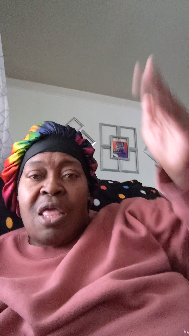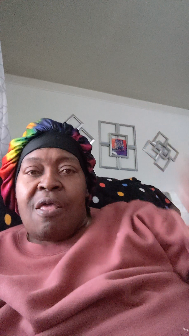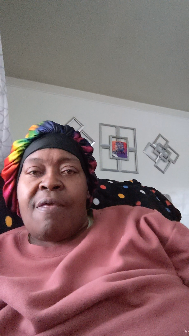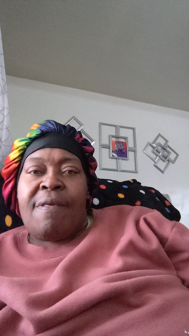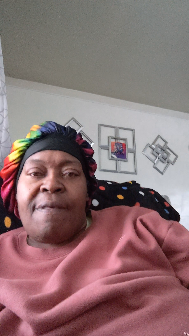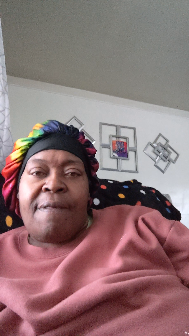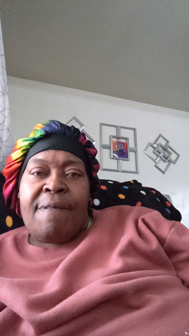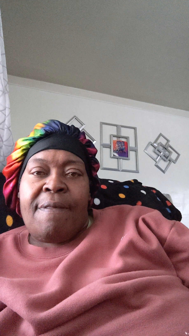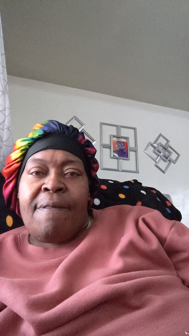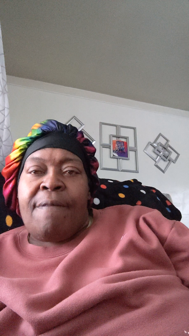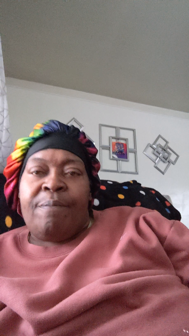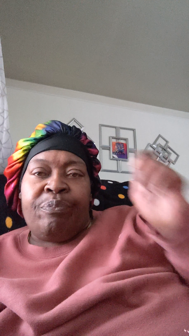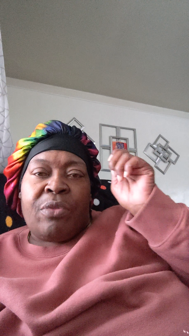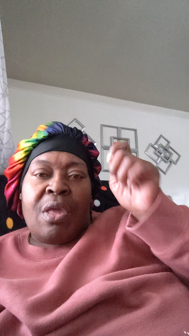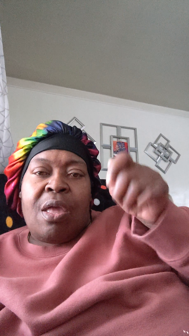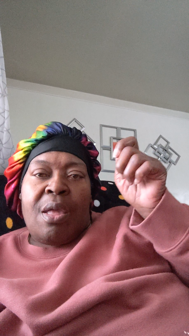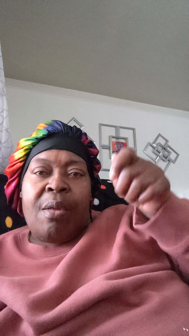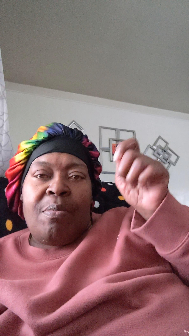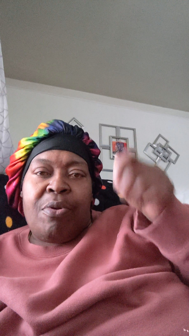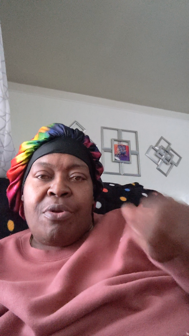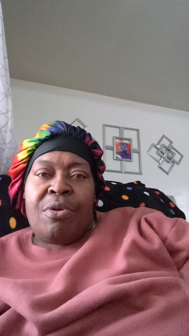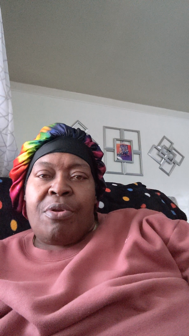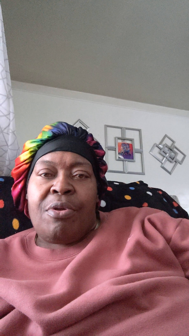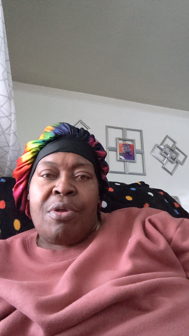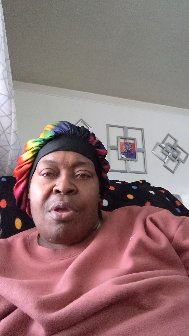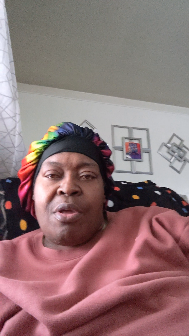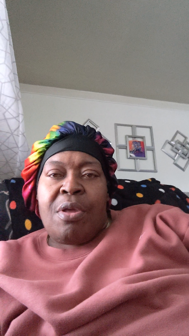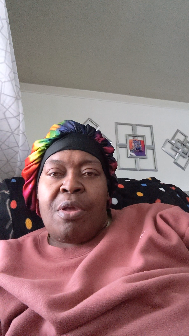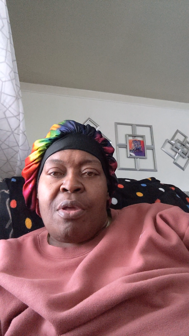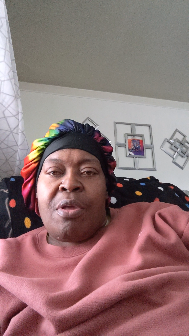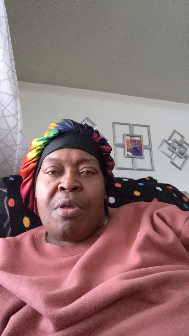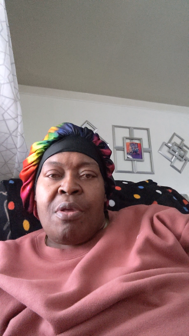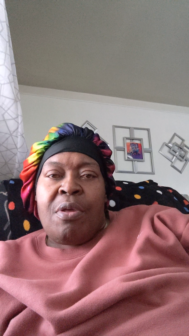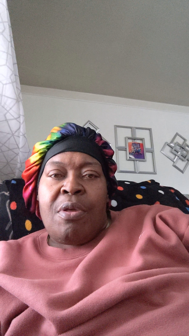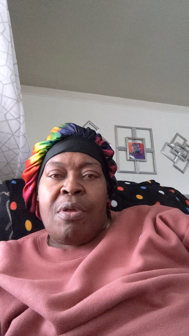hammer